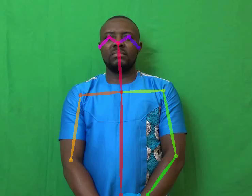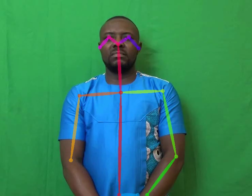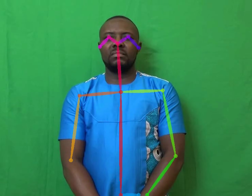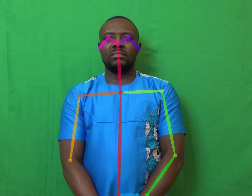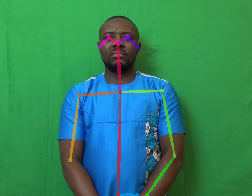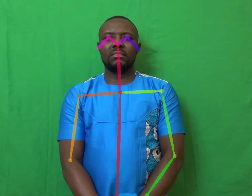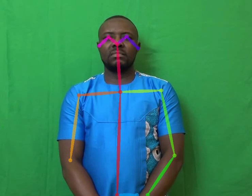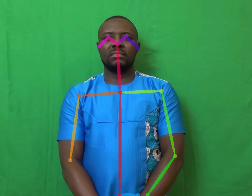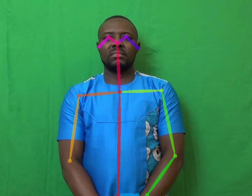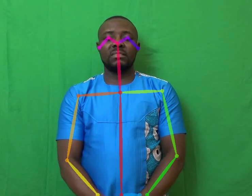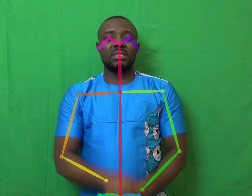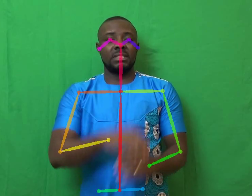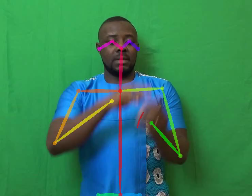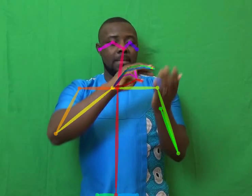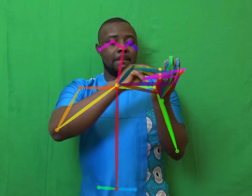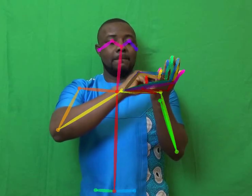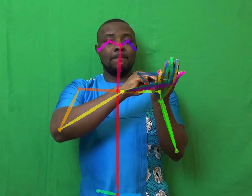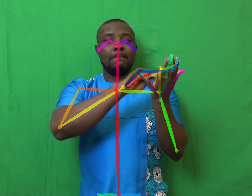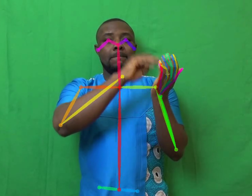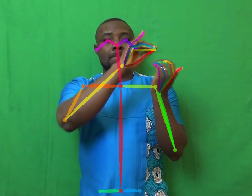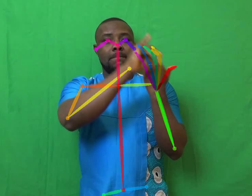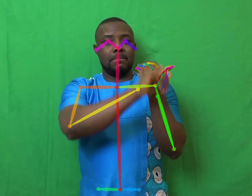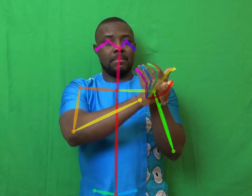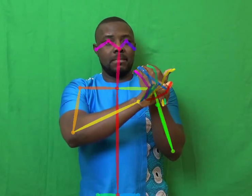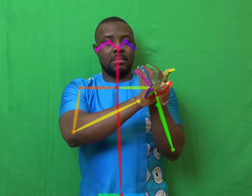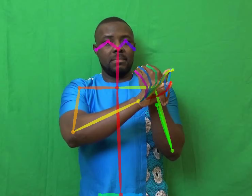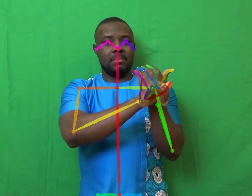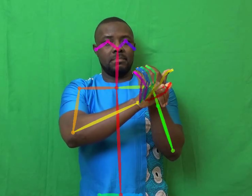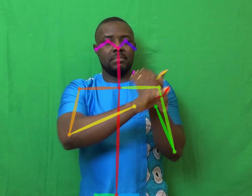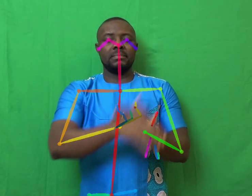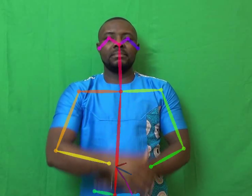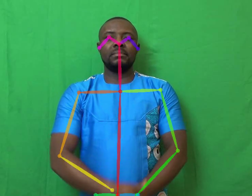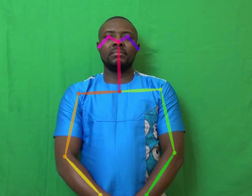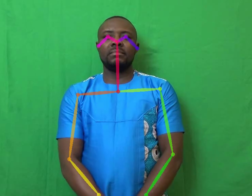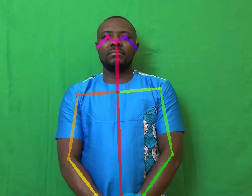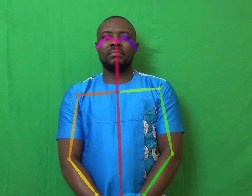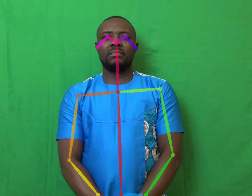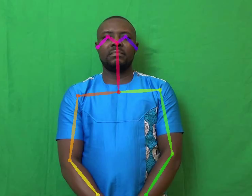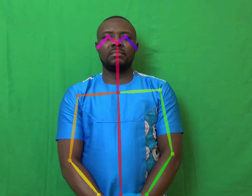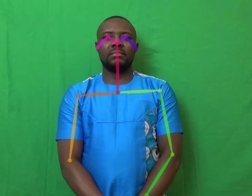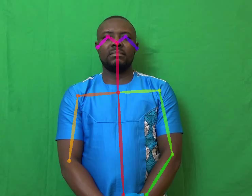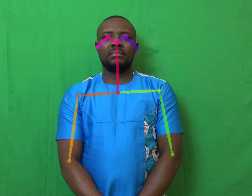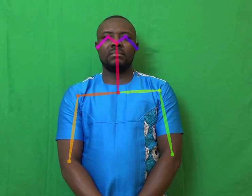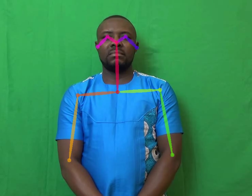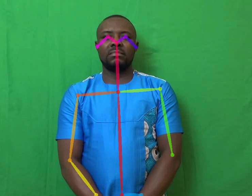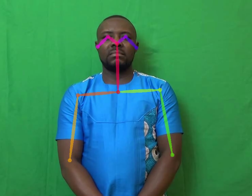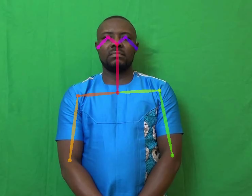May